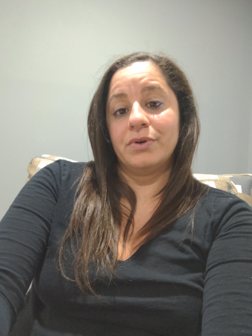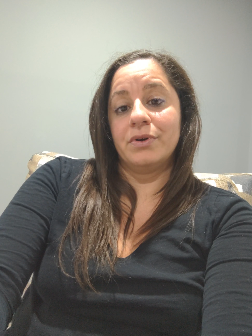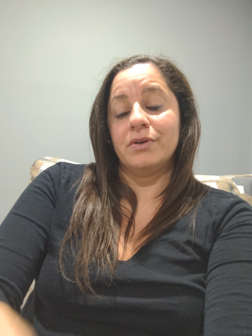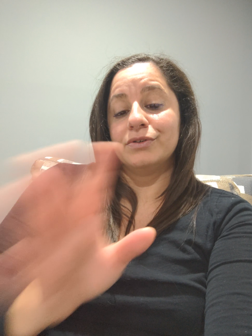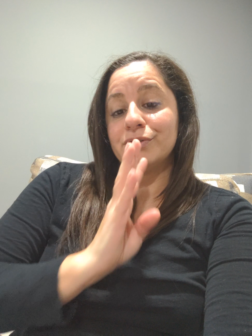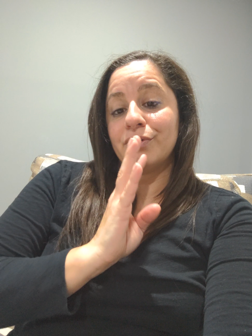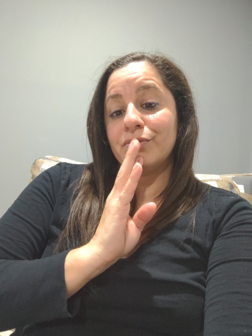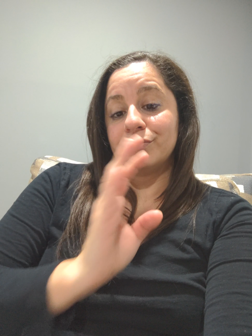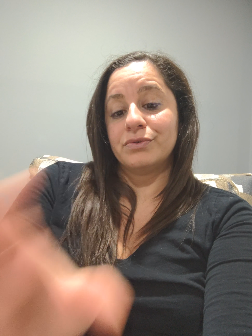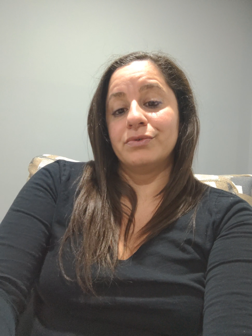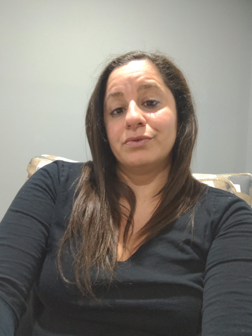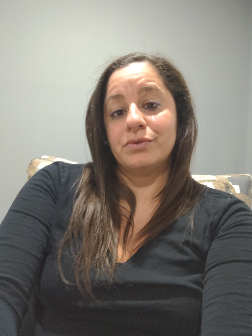talk